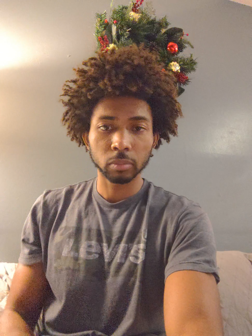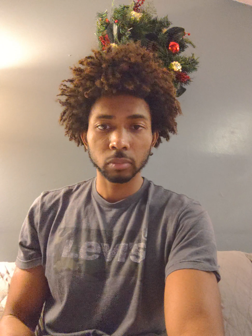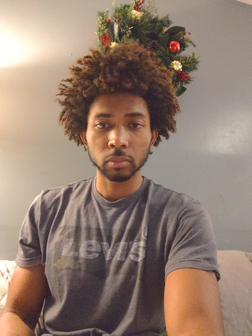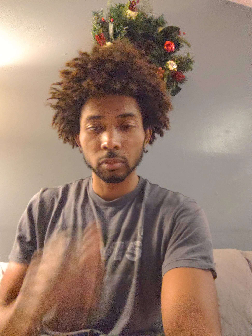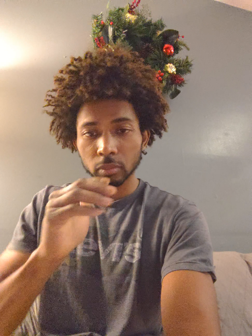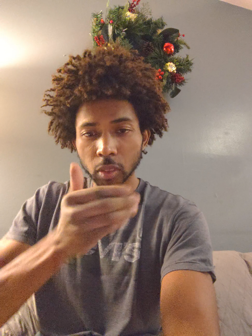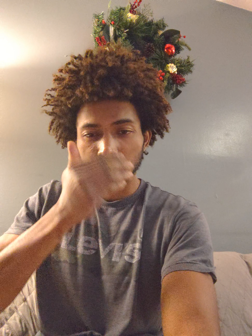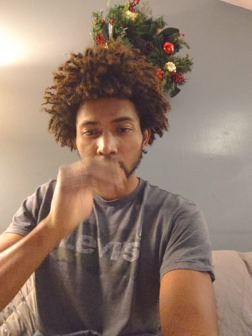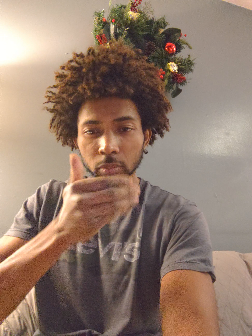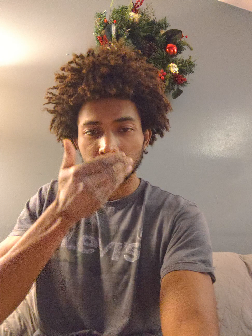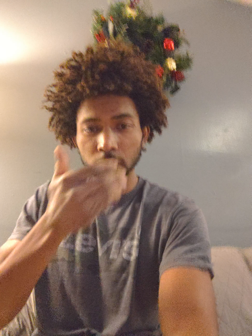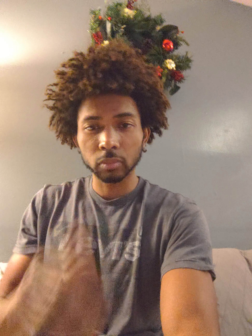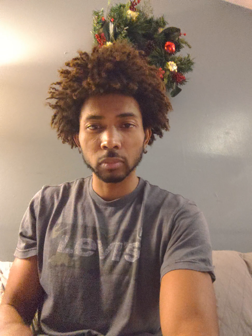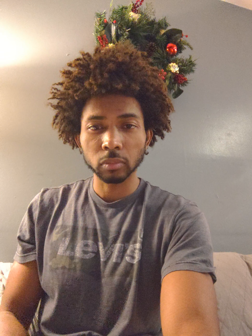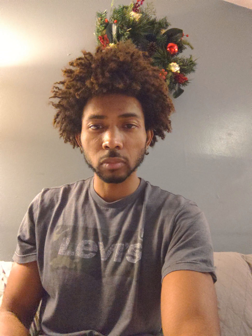cereal